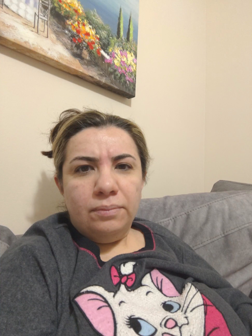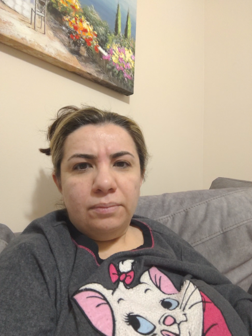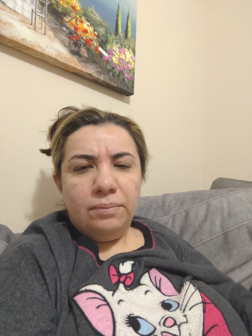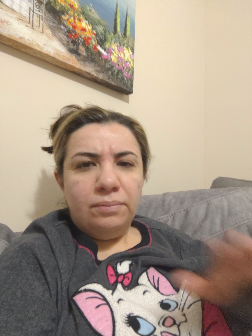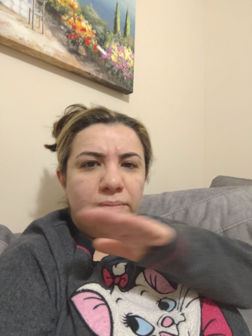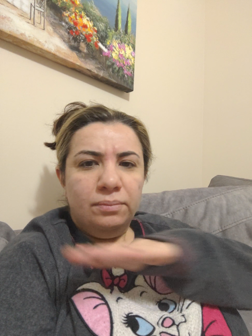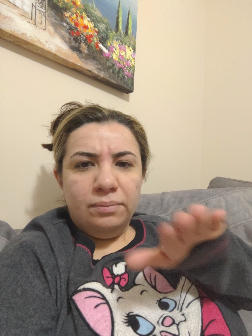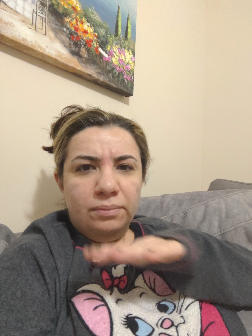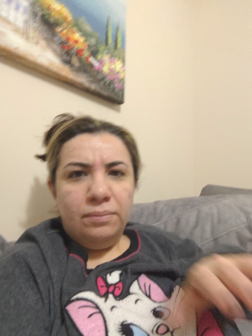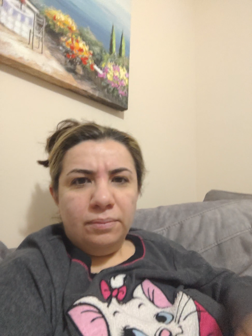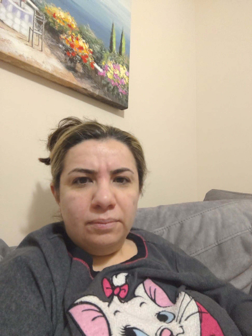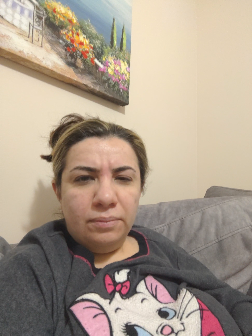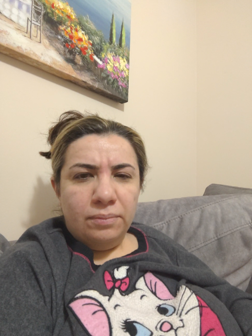clean